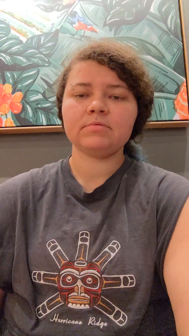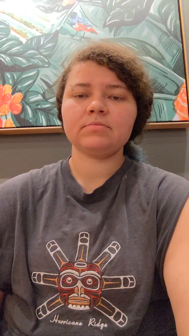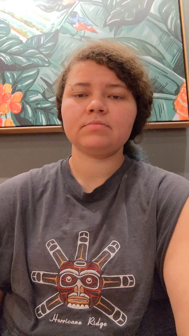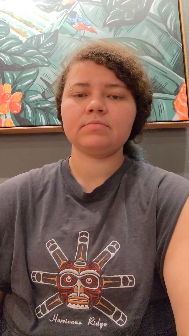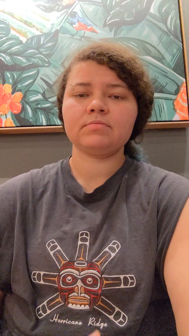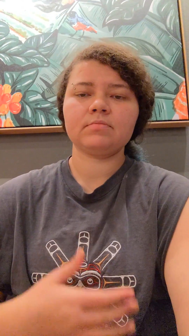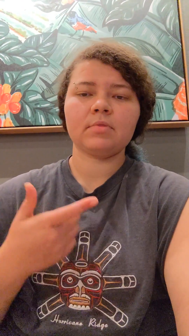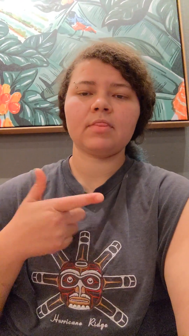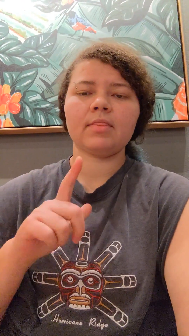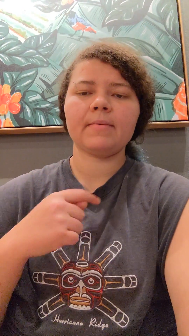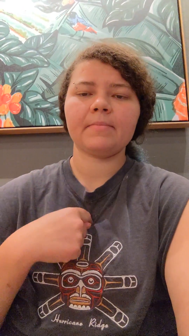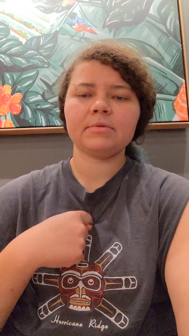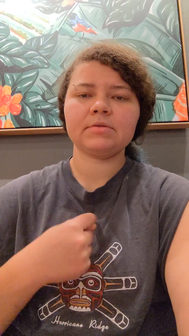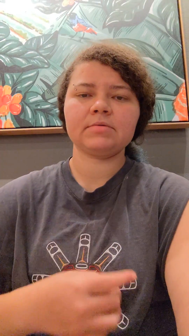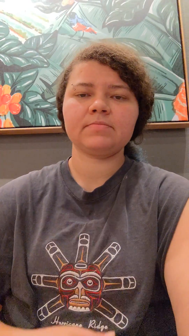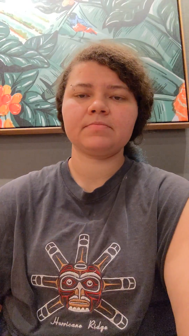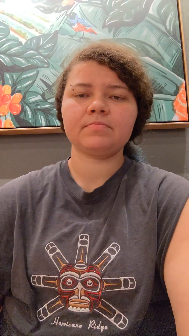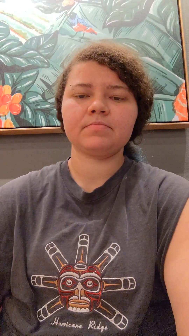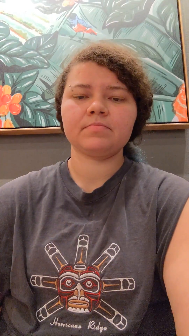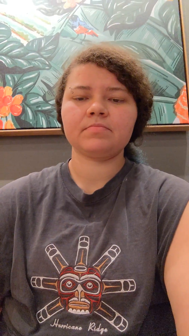let me